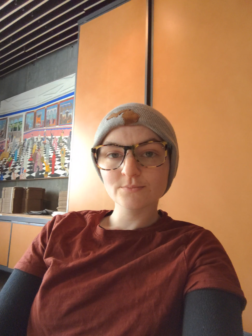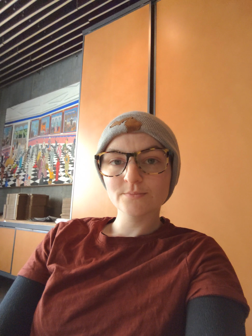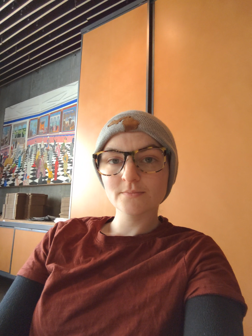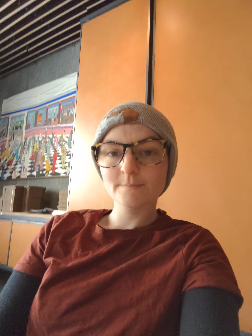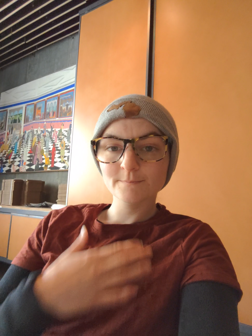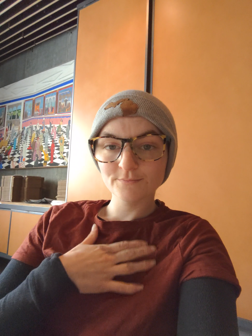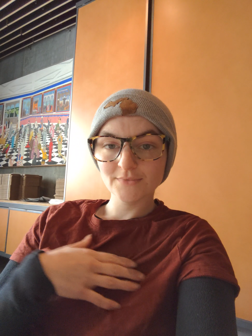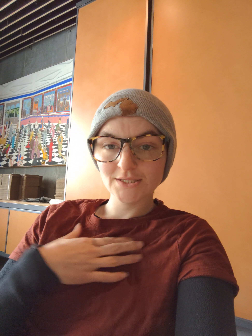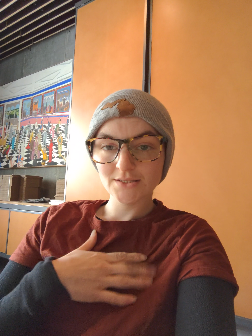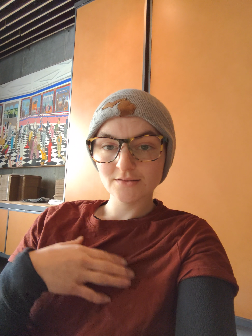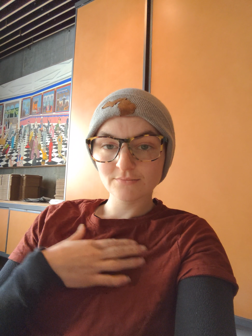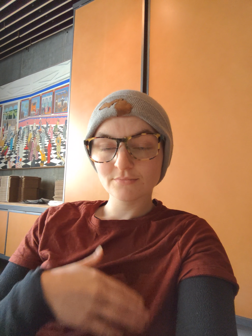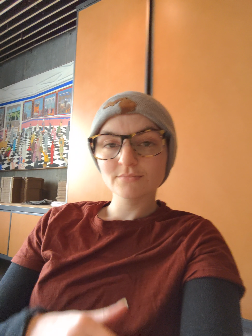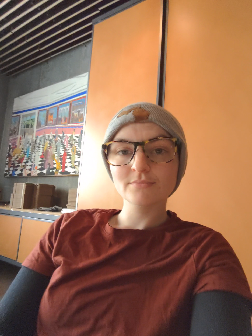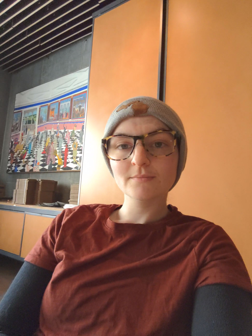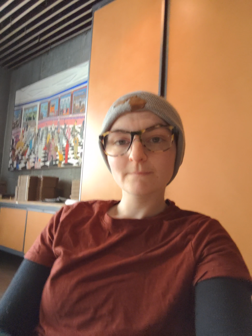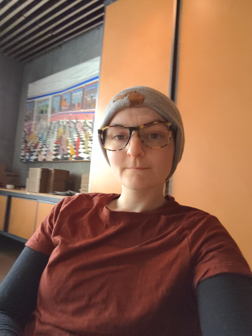please